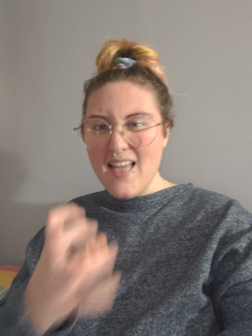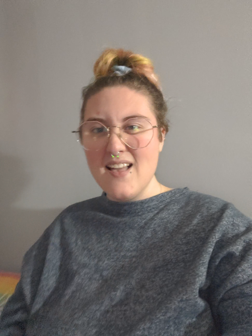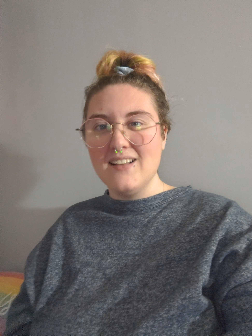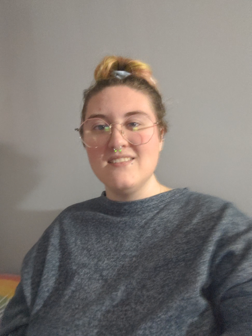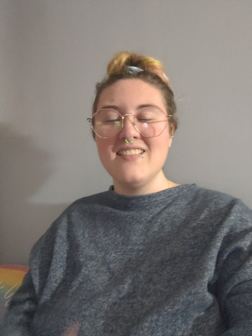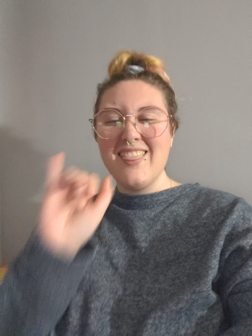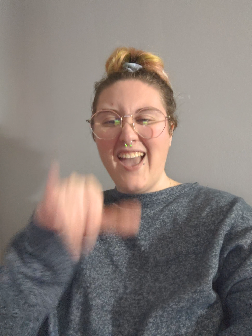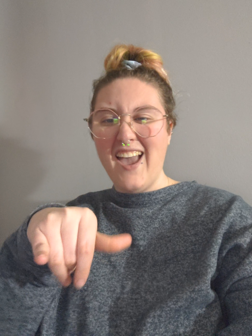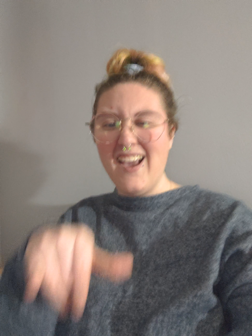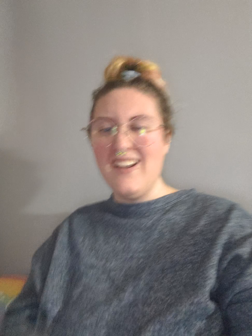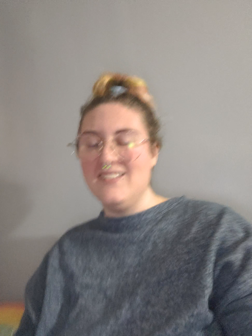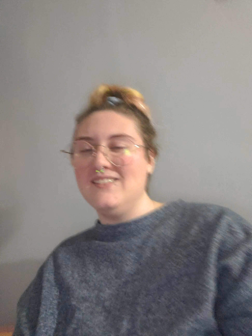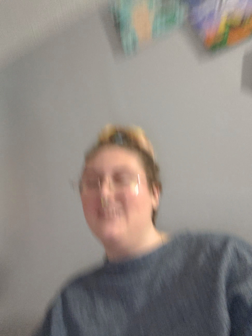that